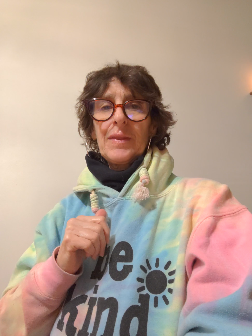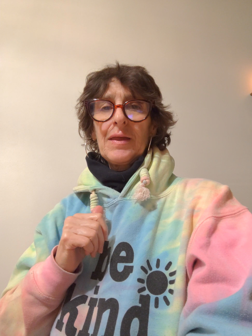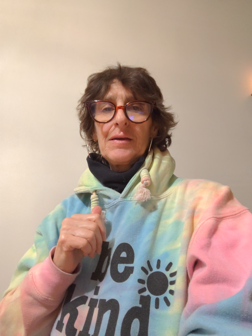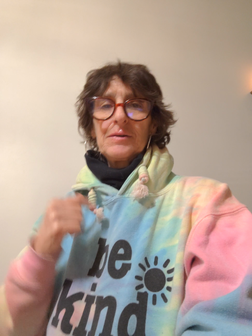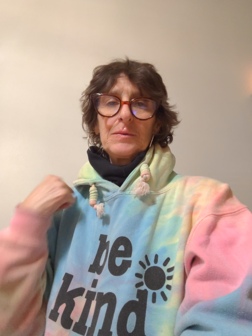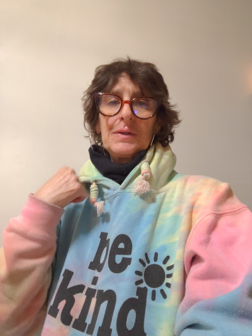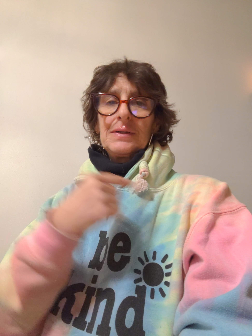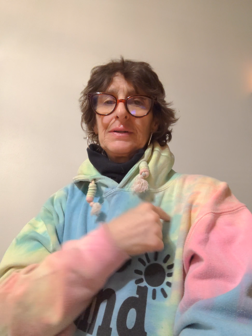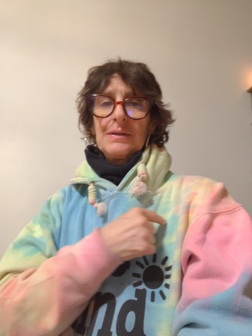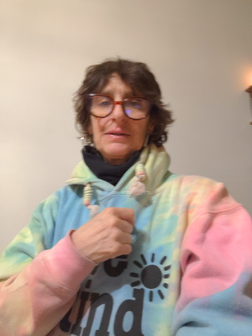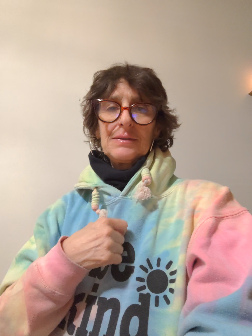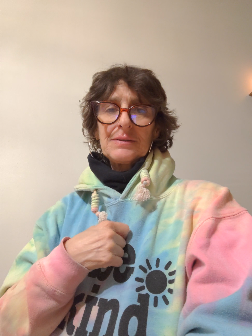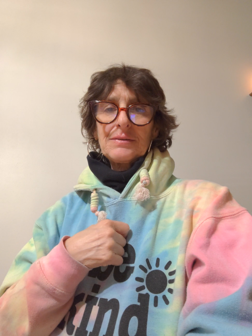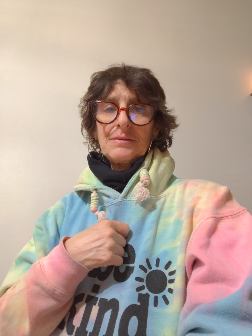we